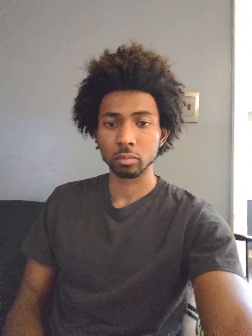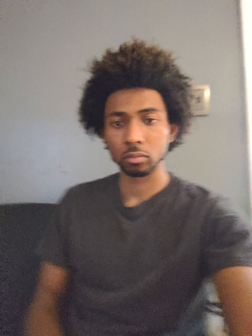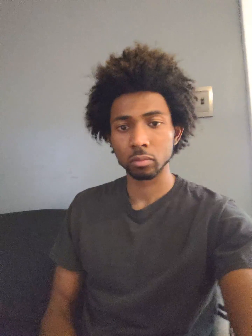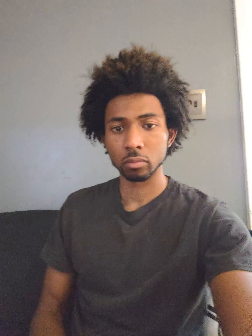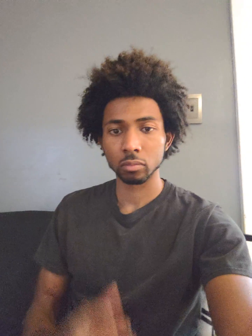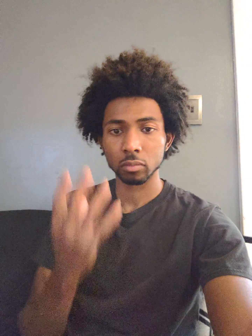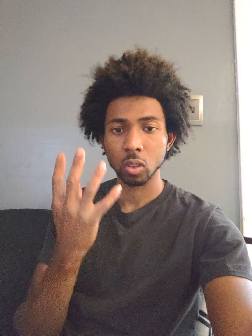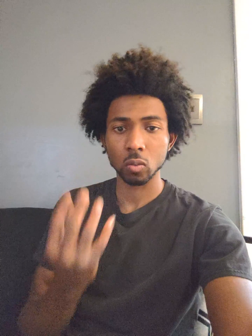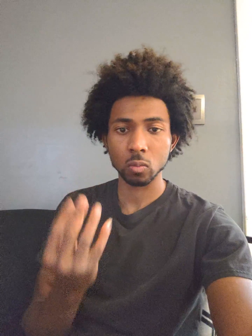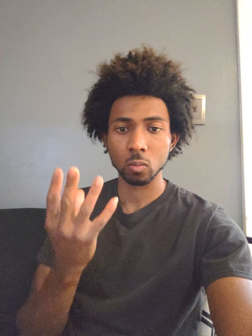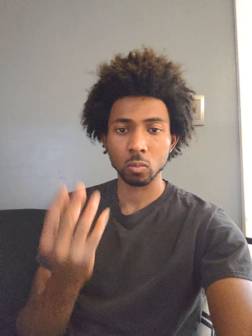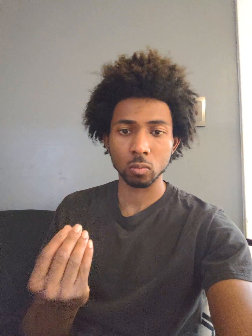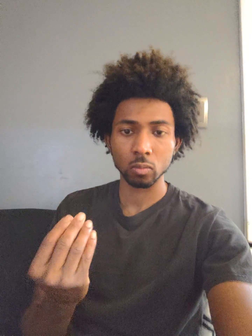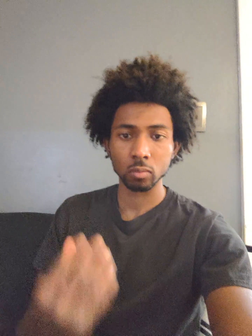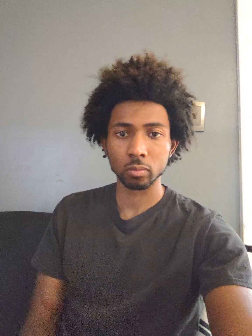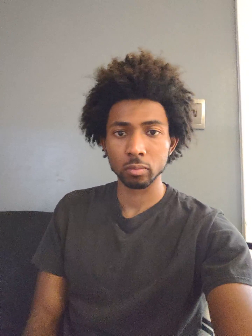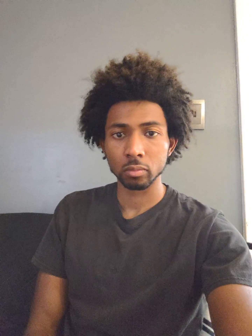gentle